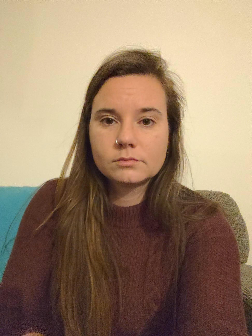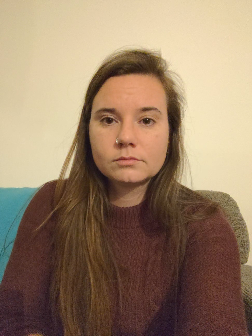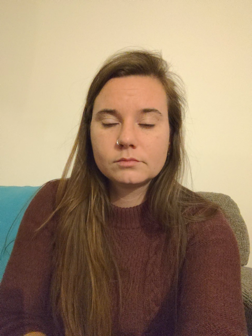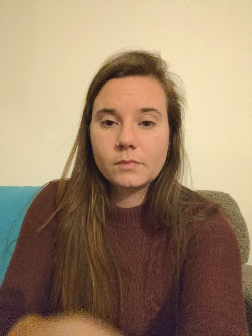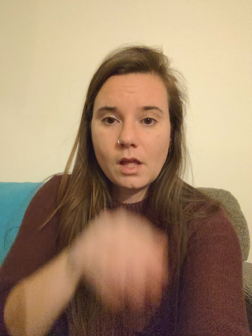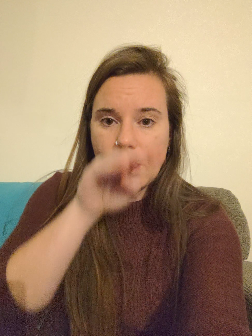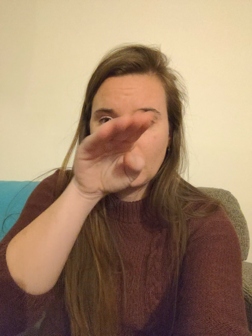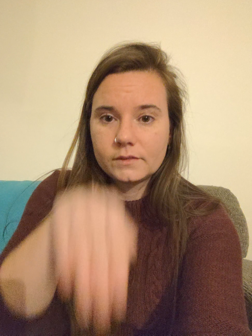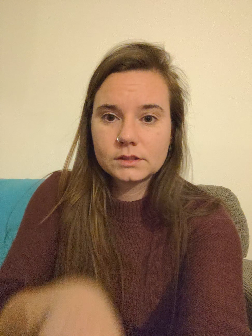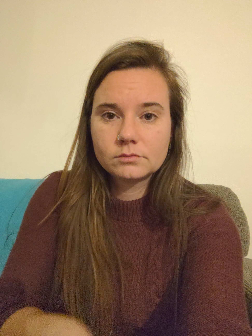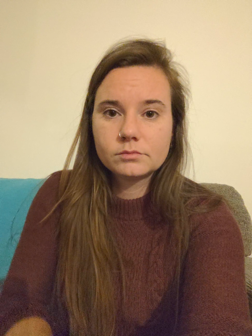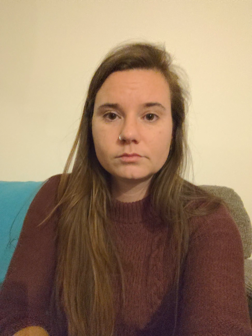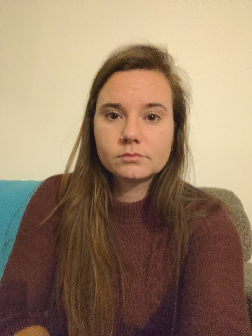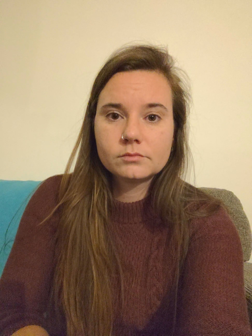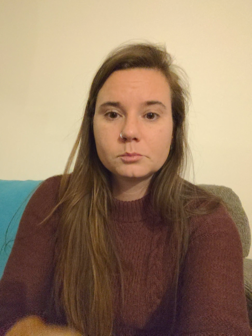elephant